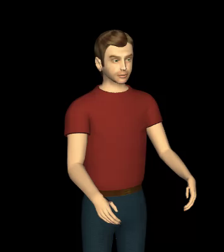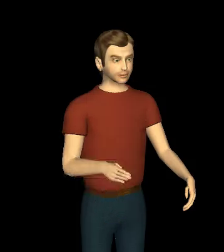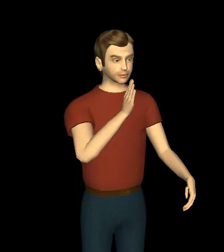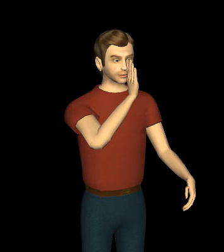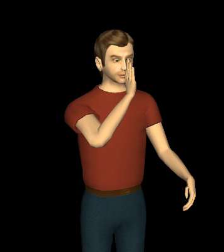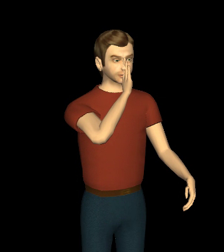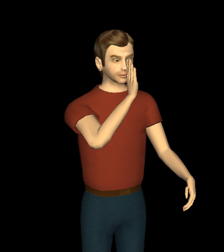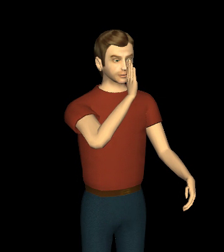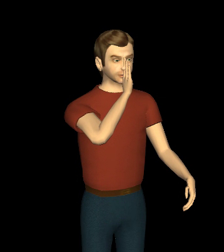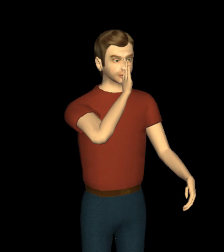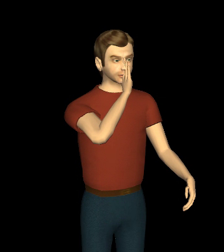الظهيرة